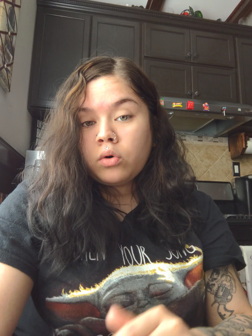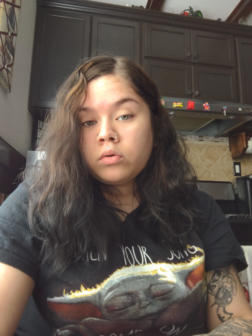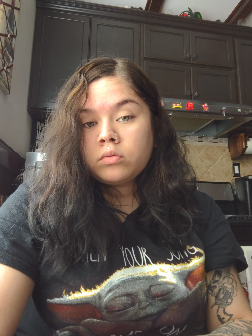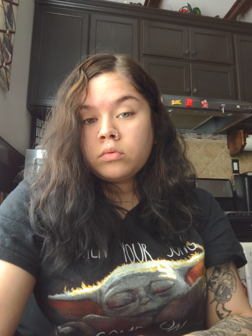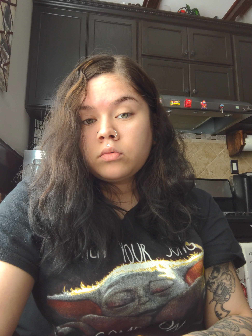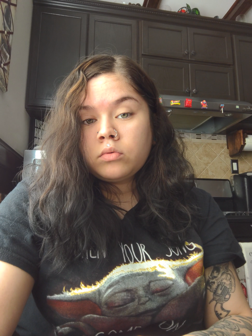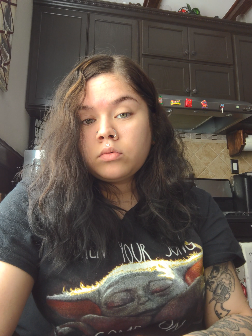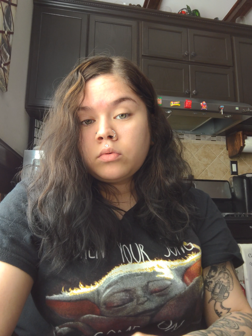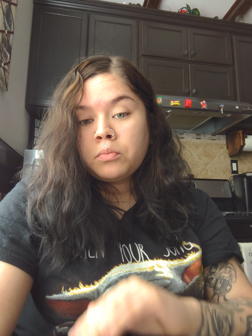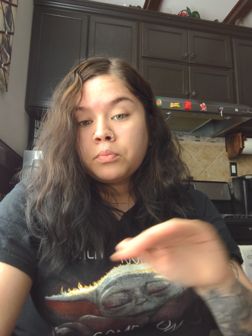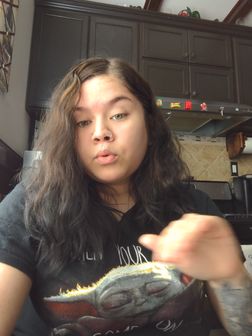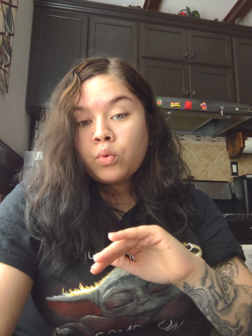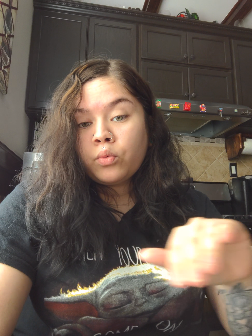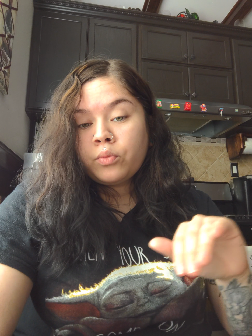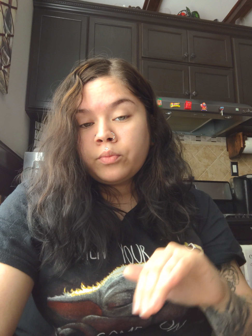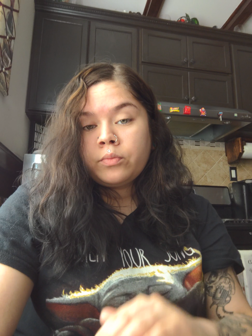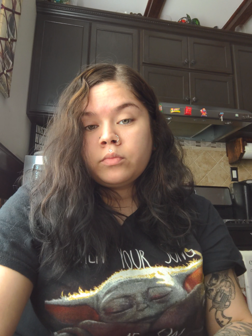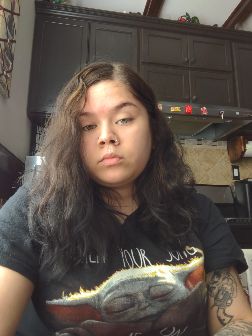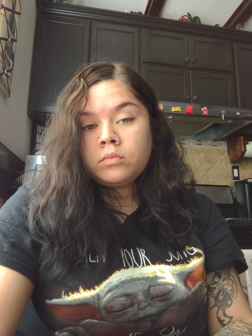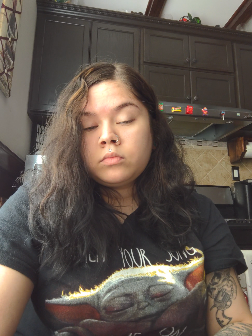pool